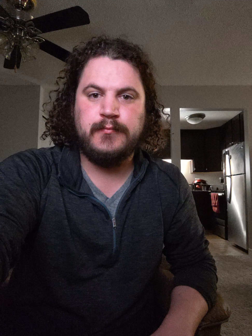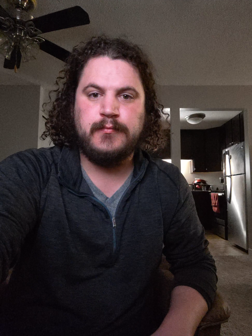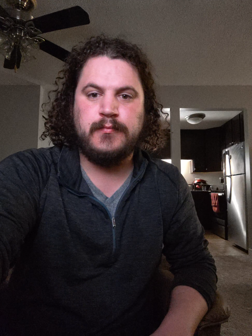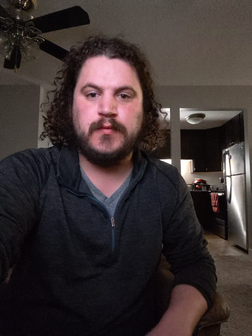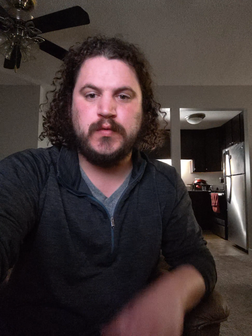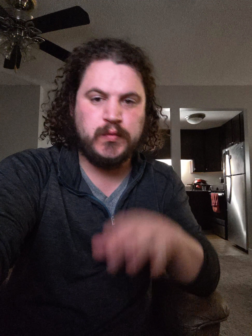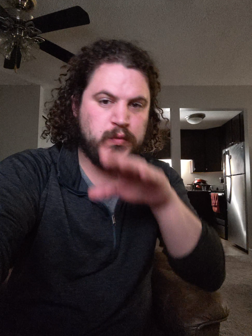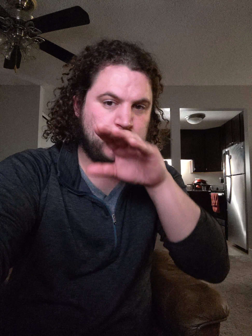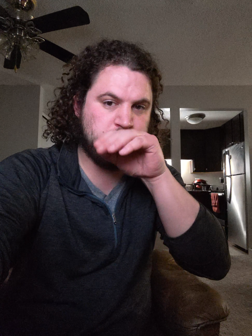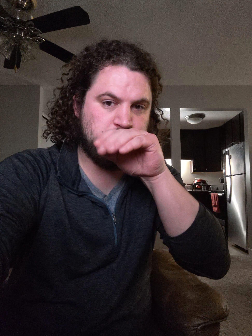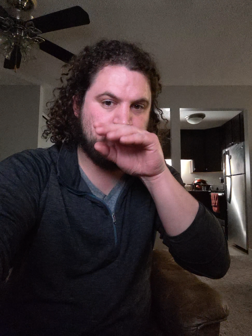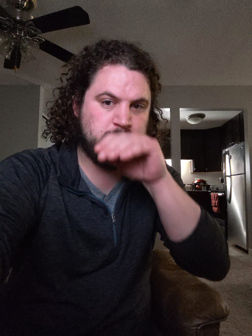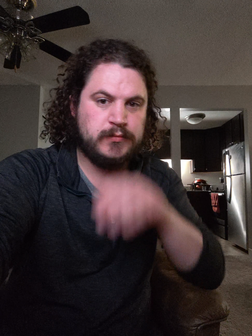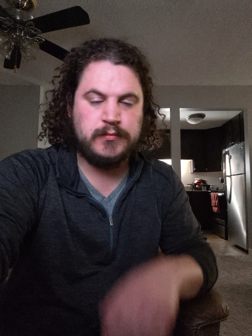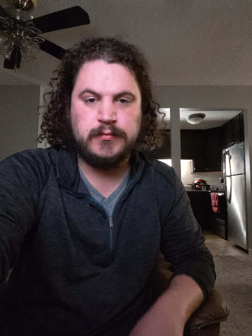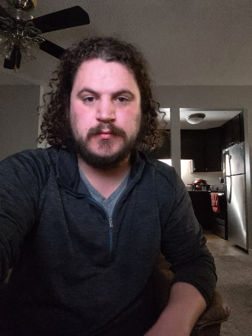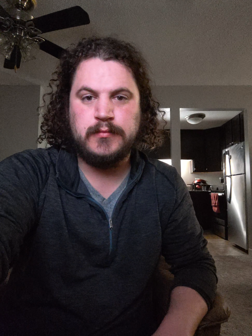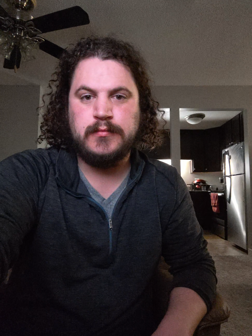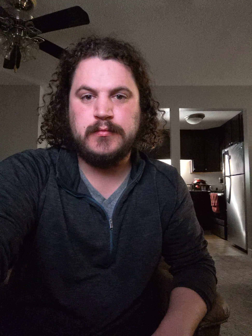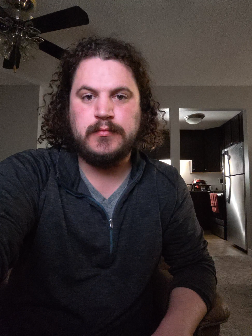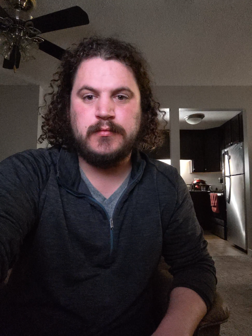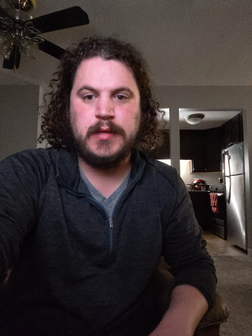goose